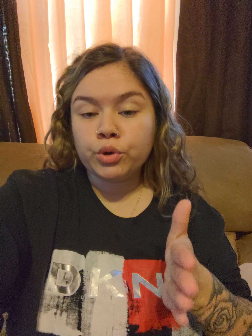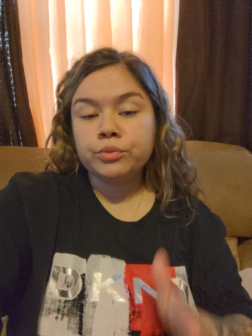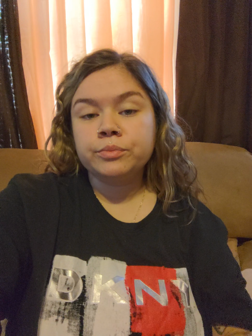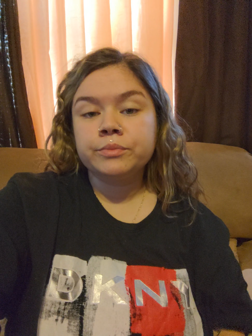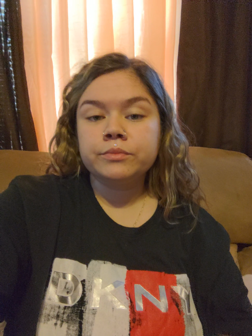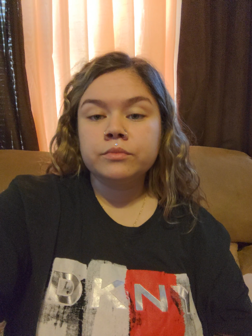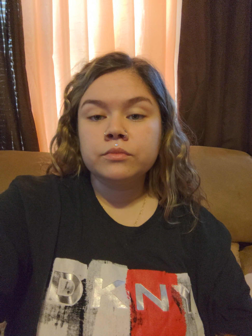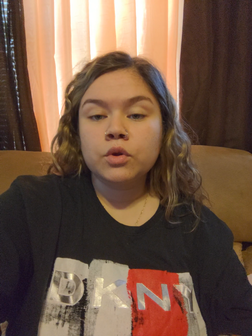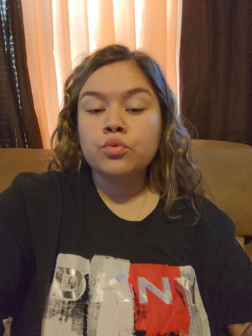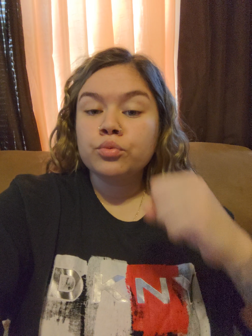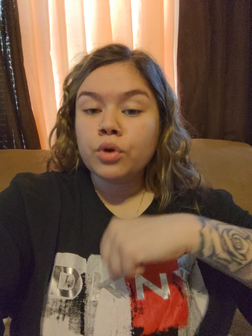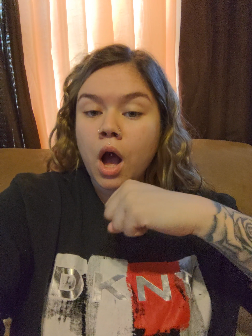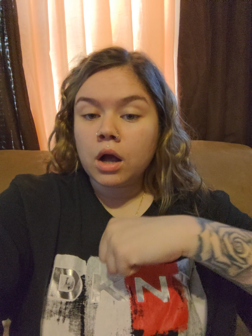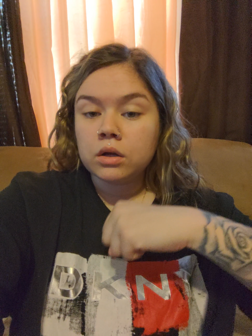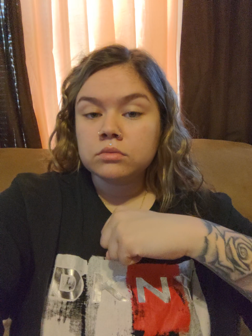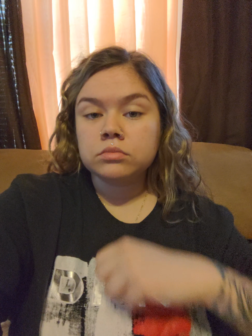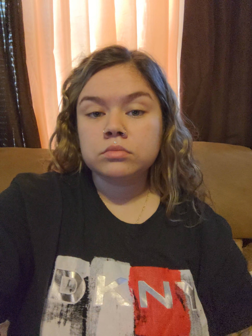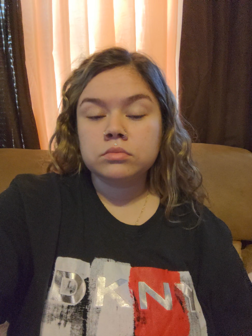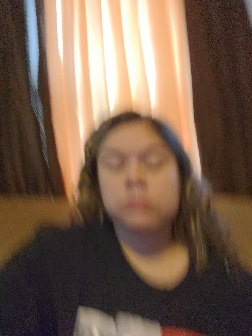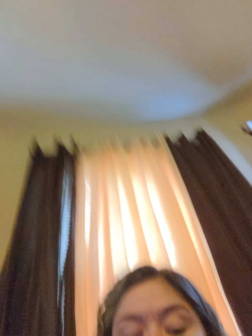rock